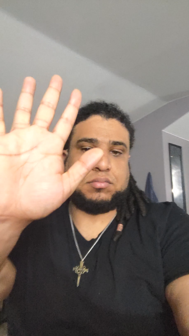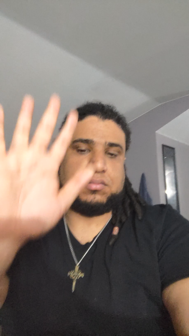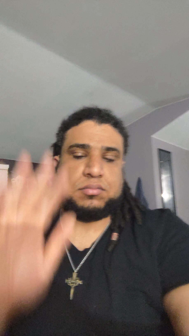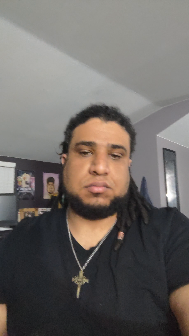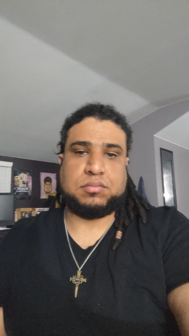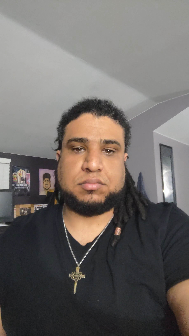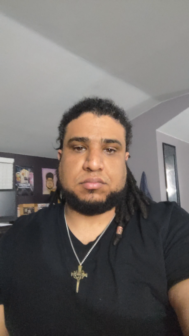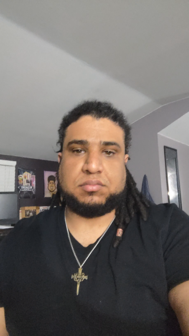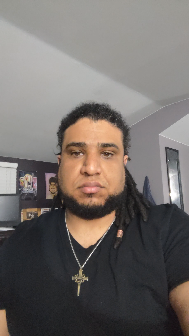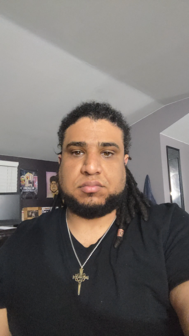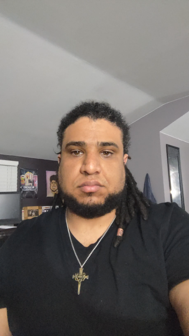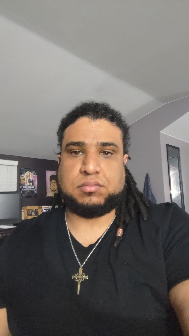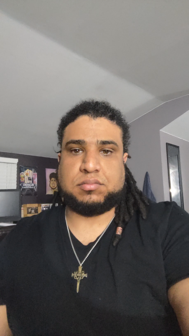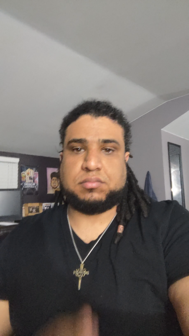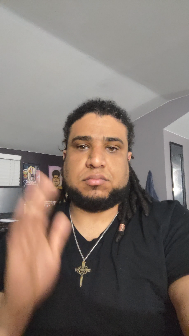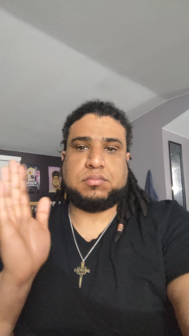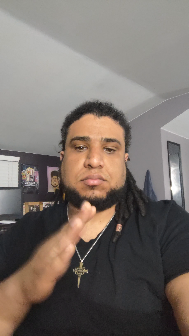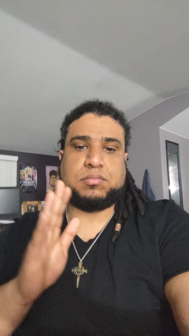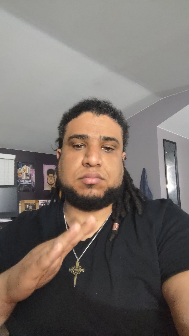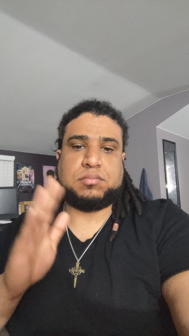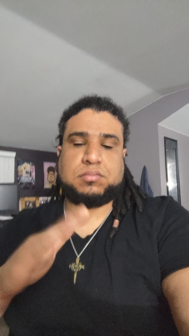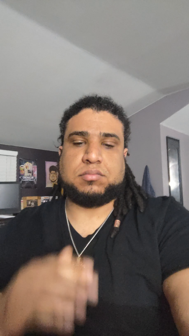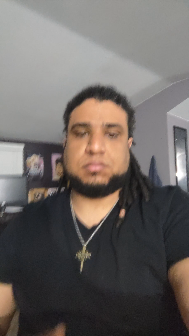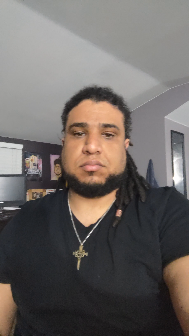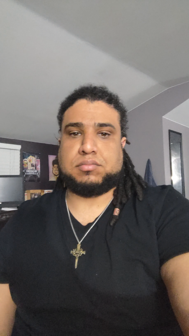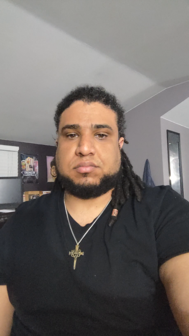clap